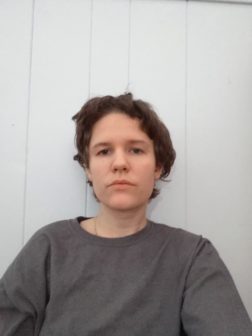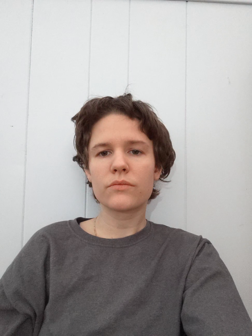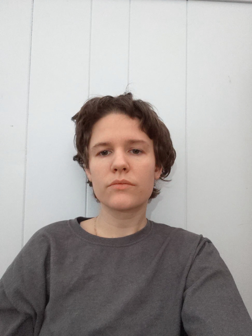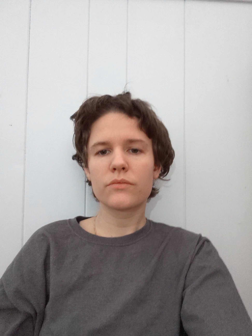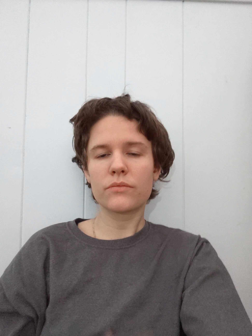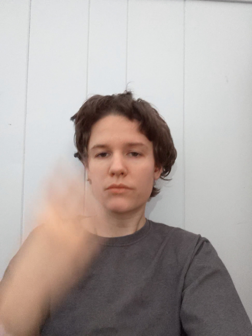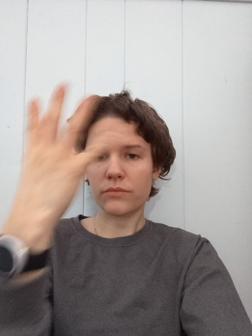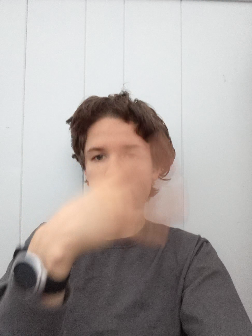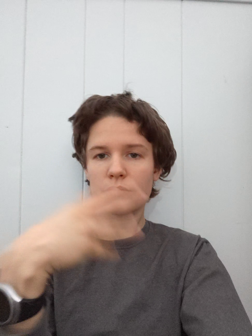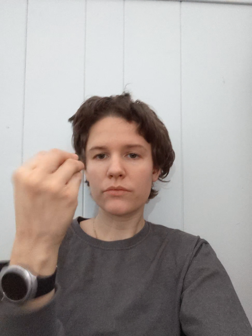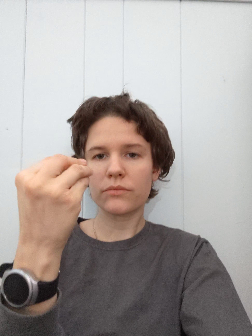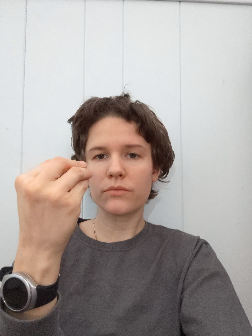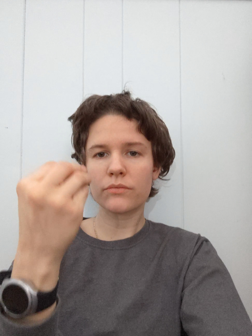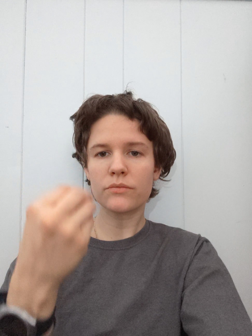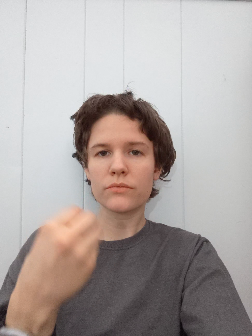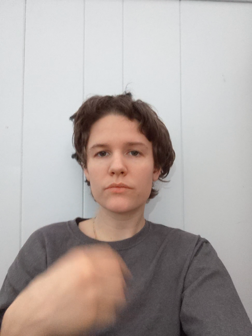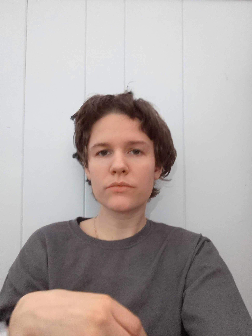pretty